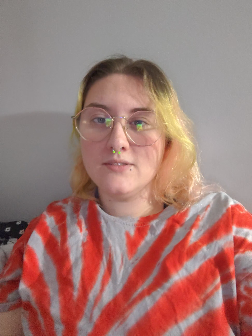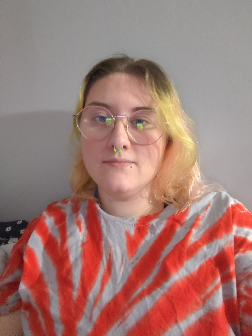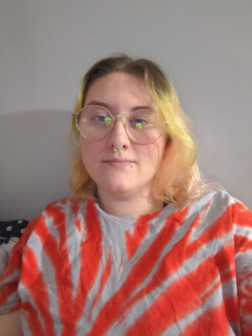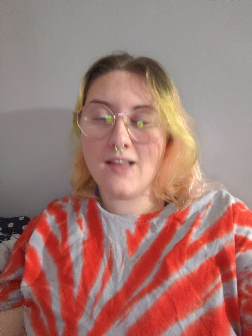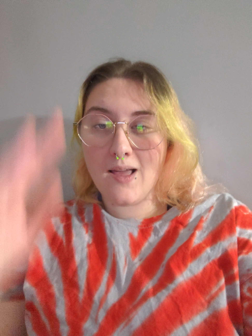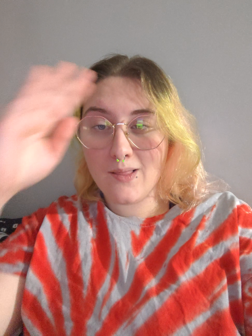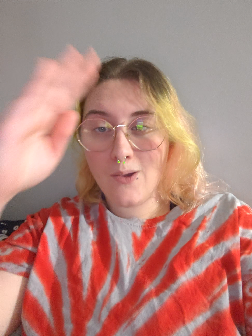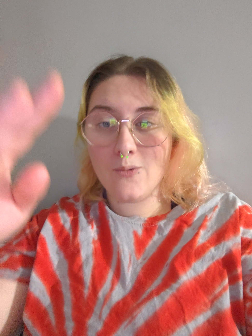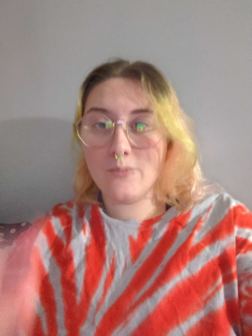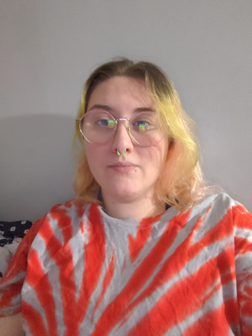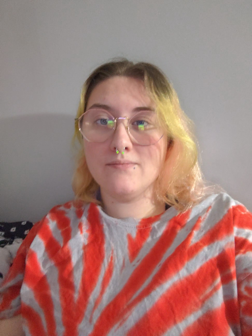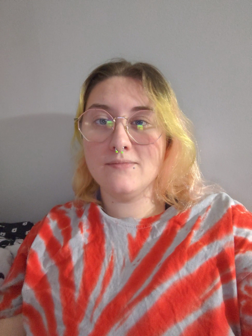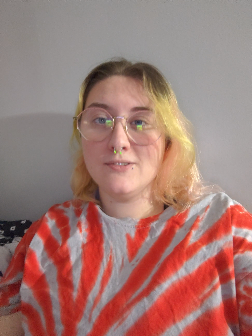hello